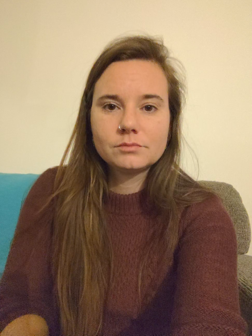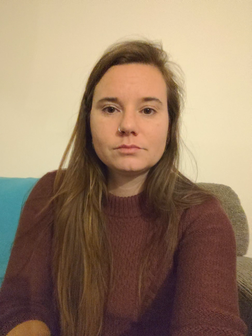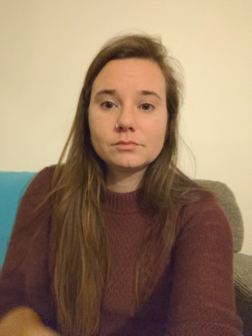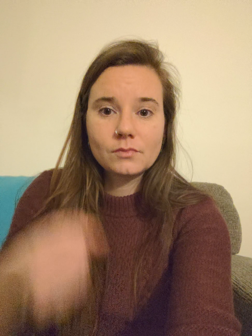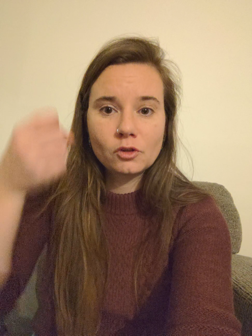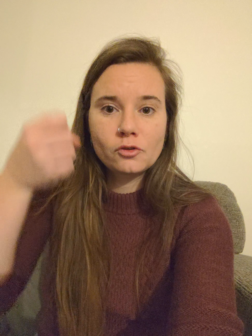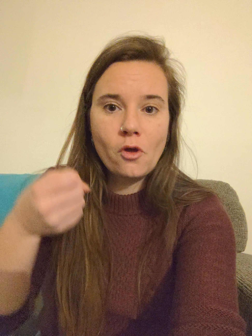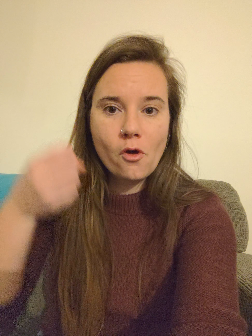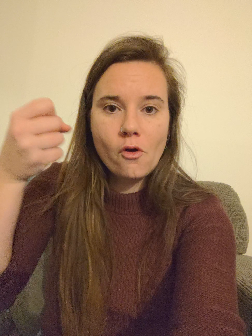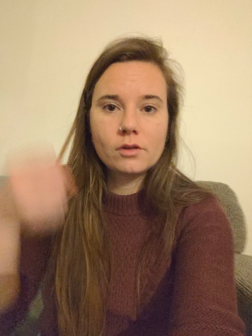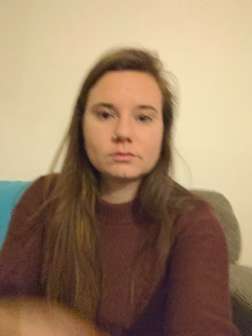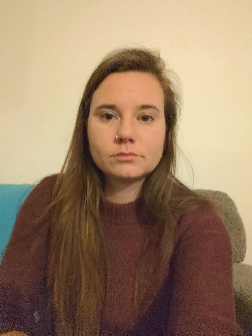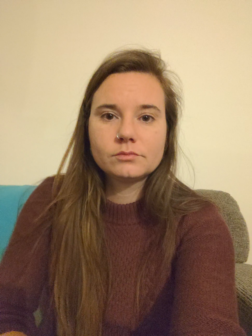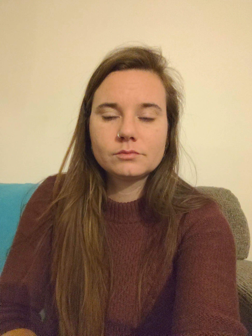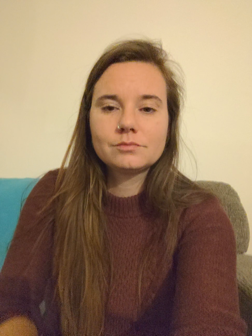car